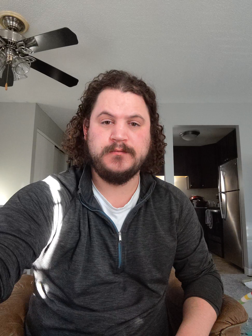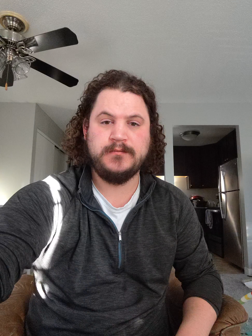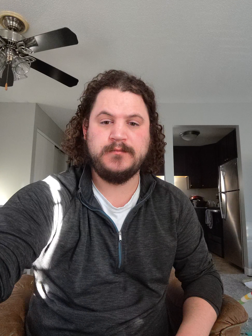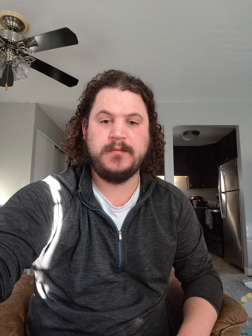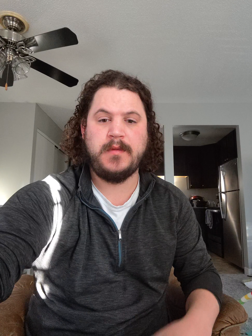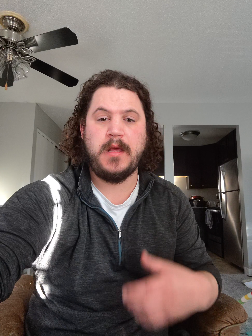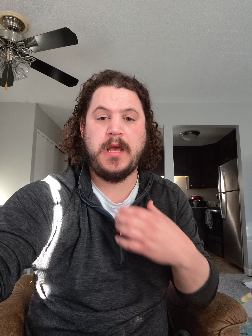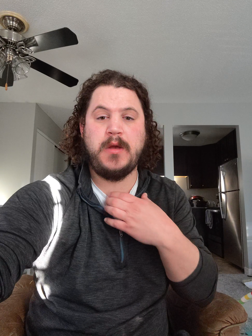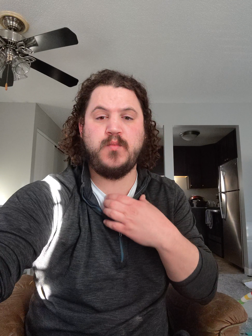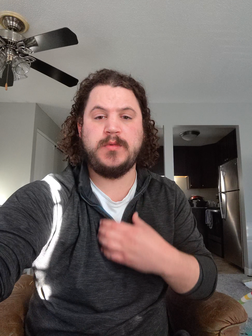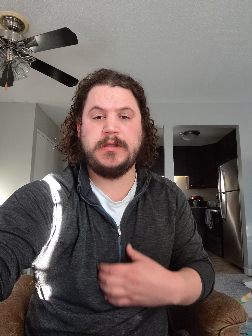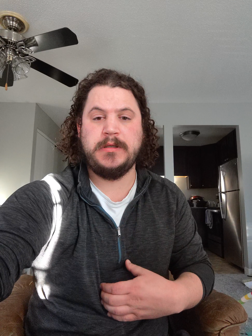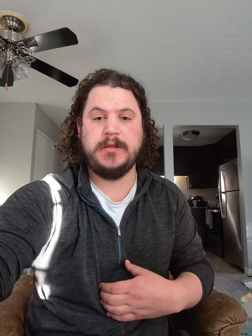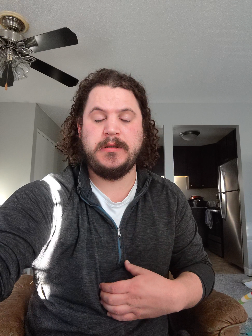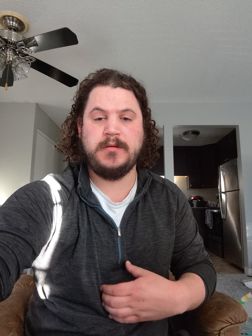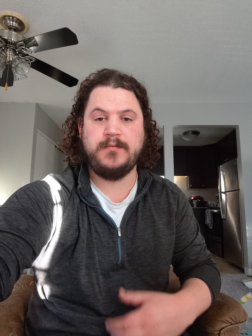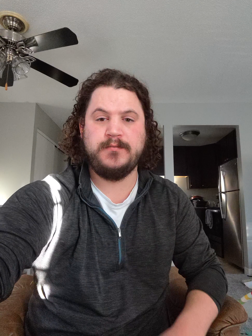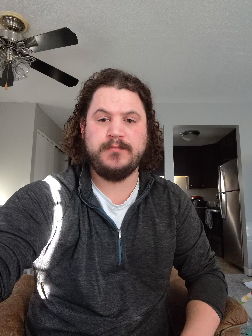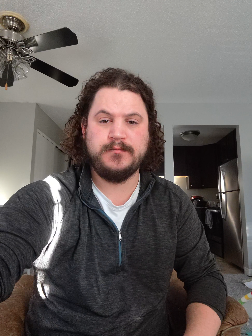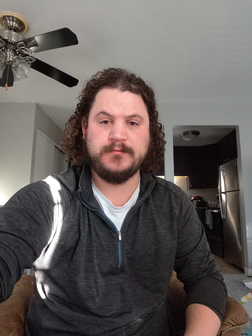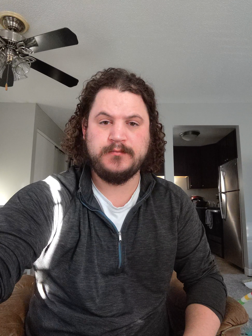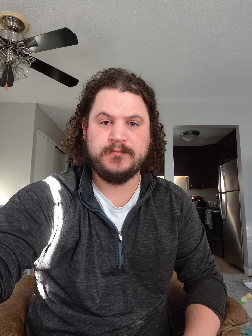hungry